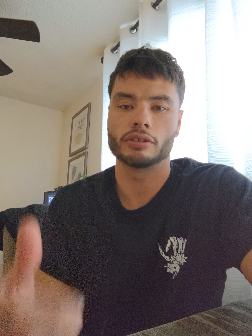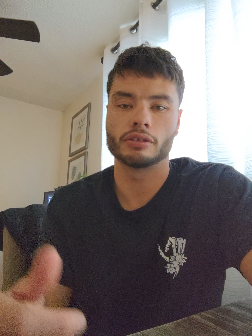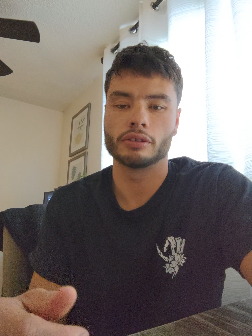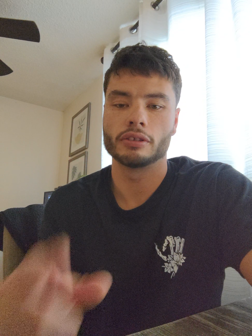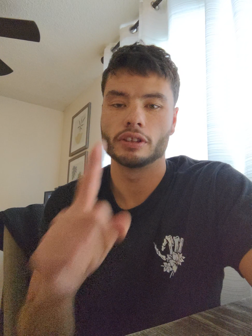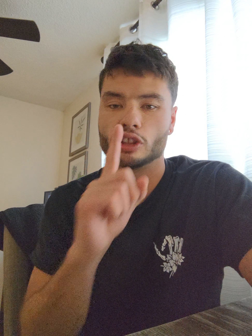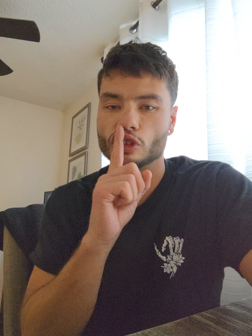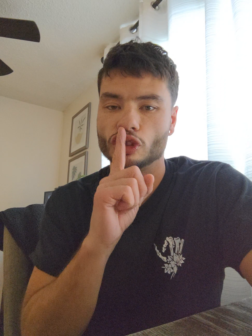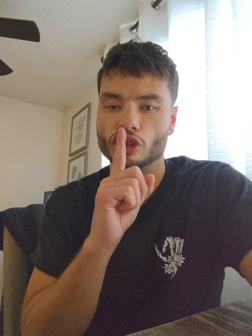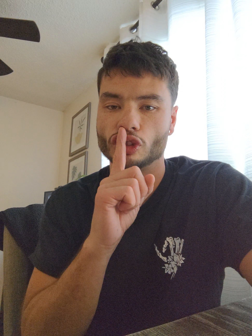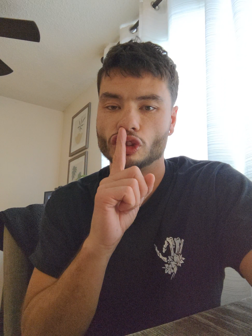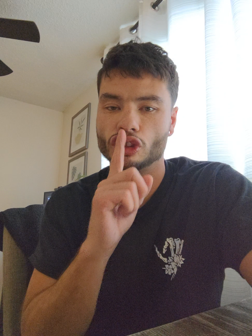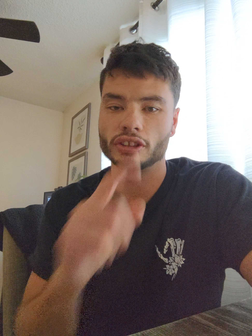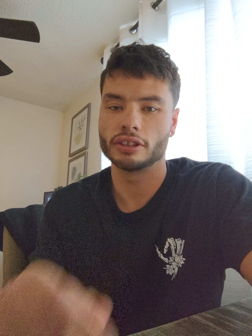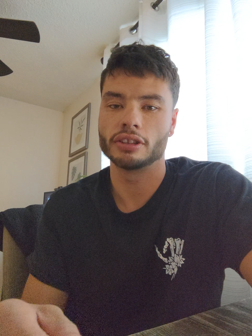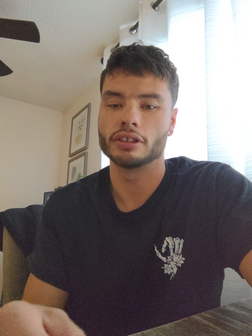shhh